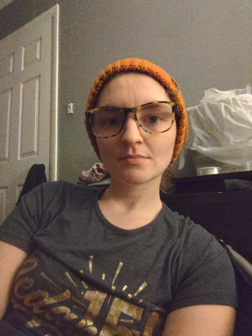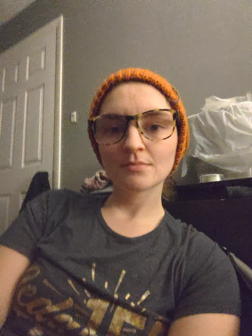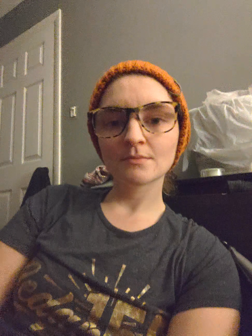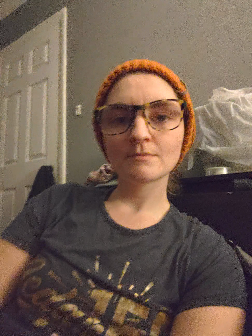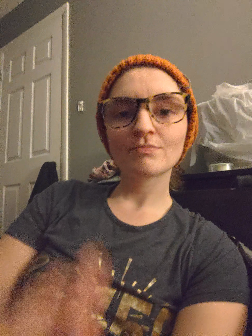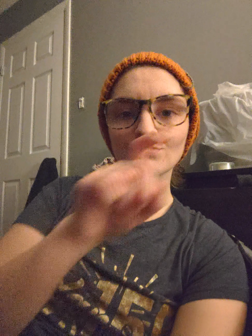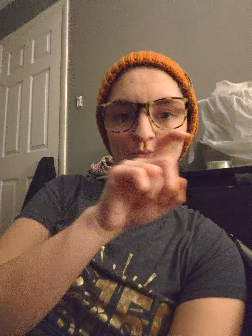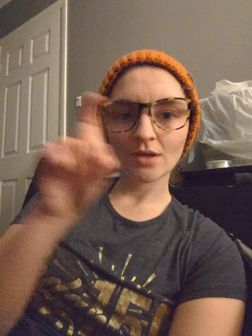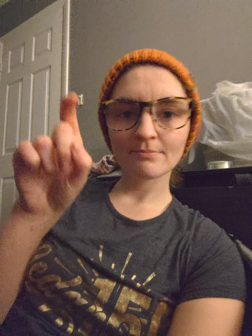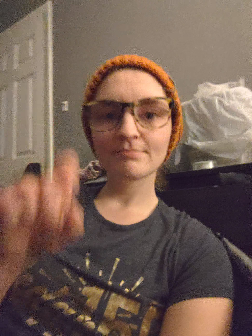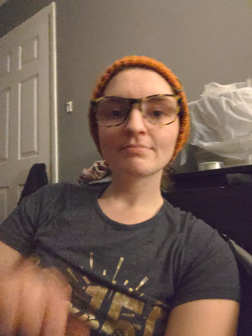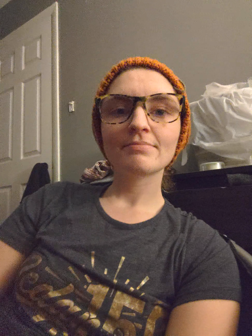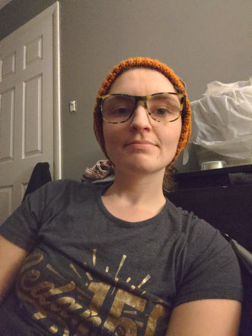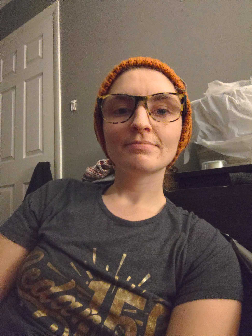closet